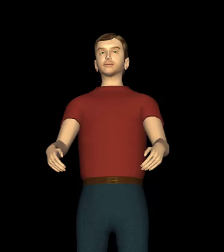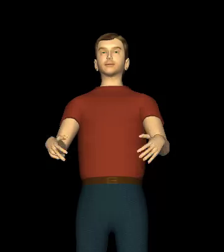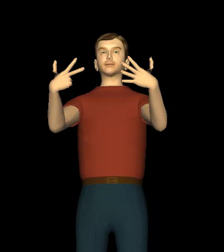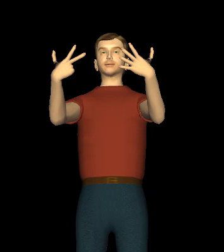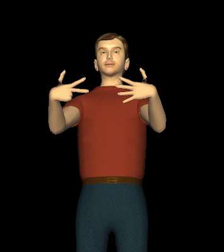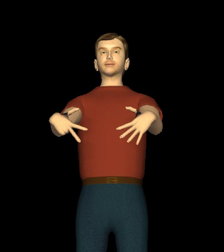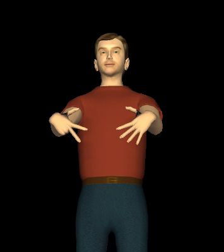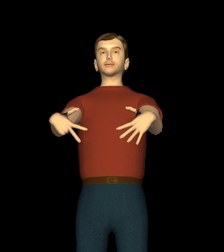18